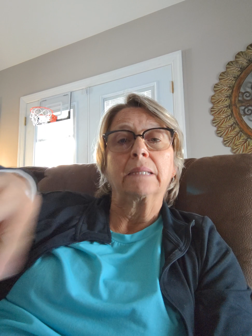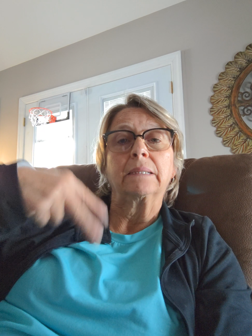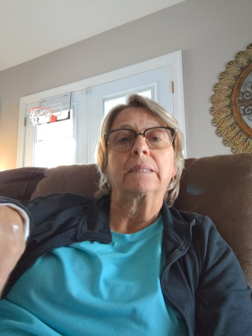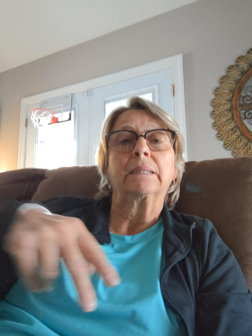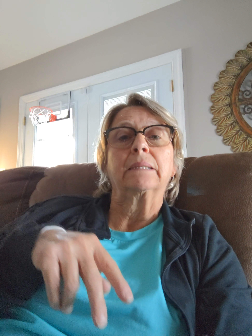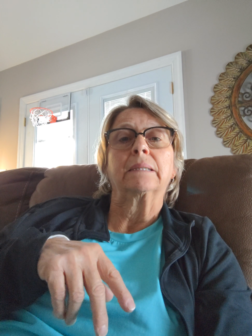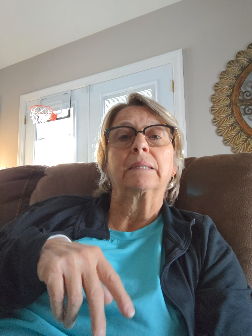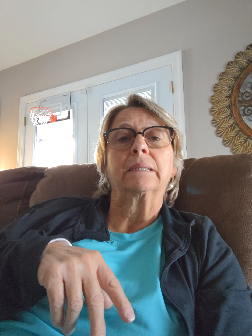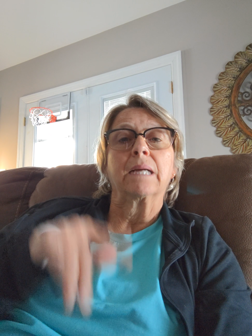dance